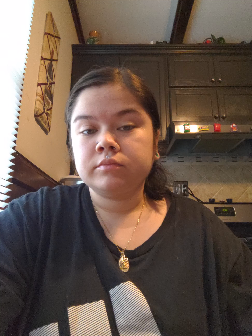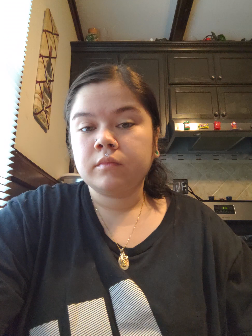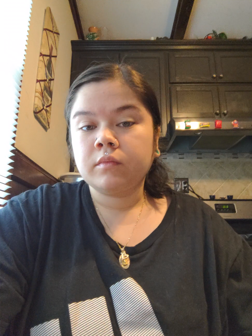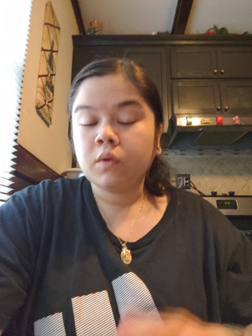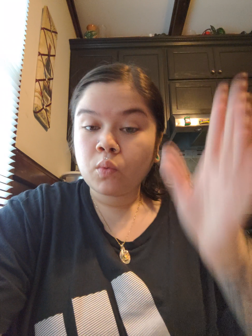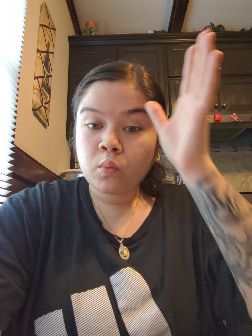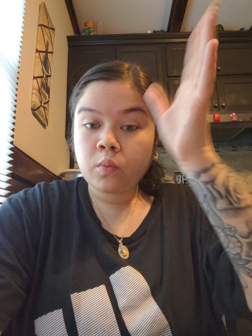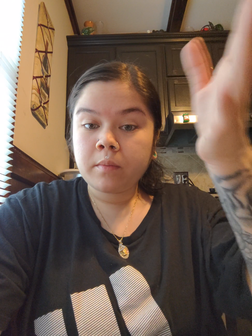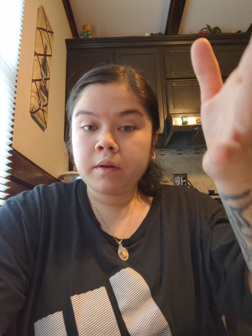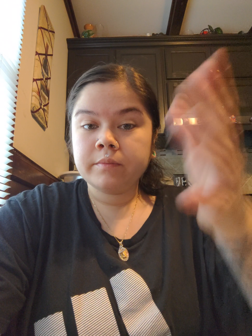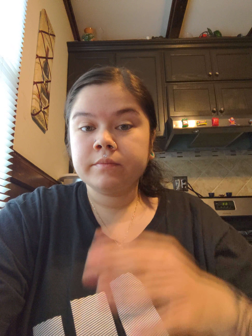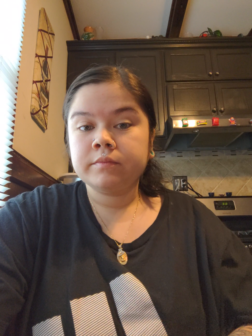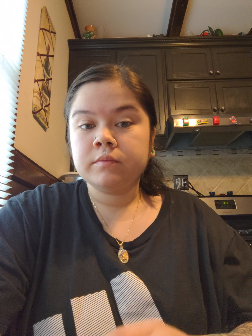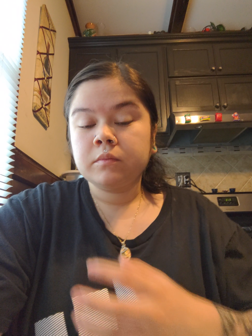grandpa